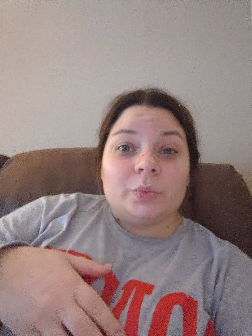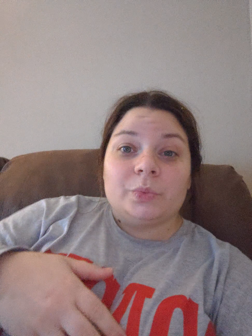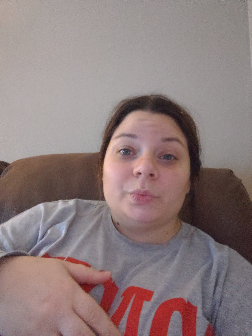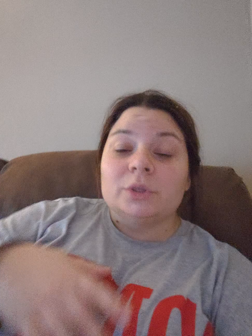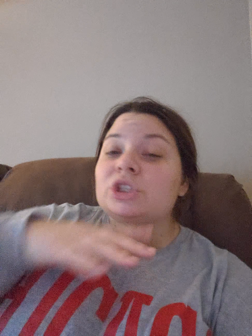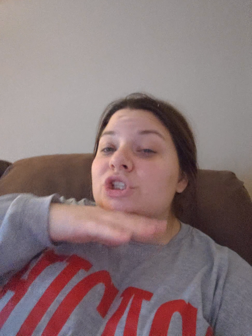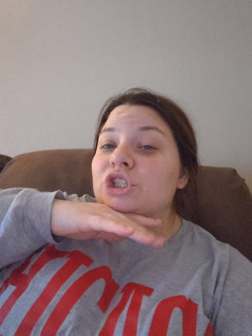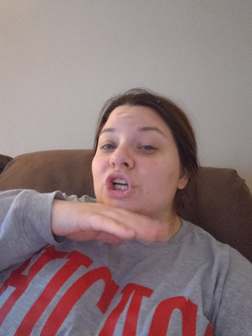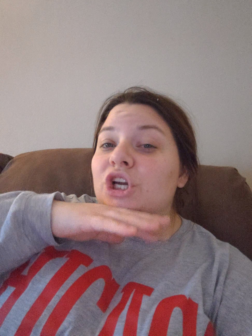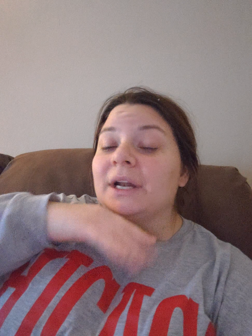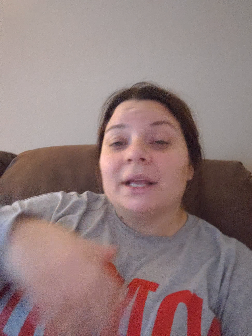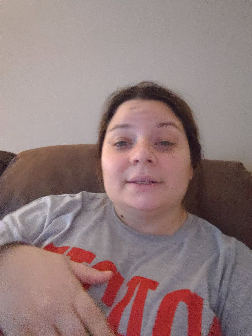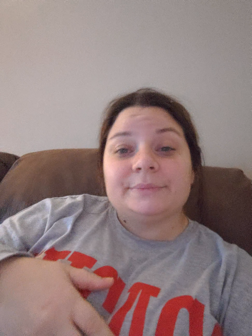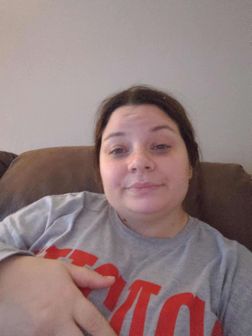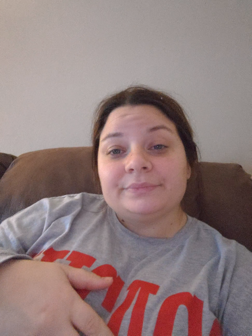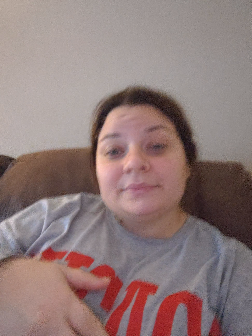dirty